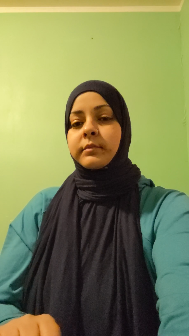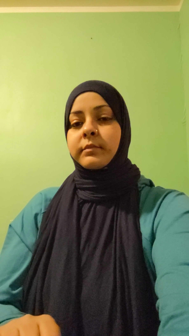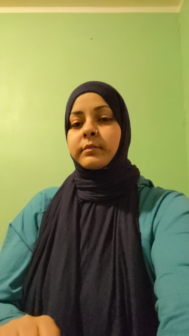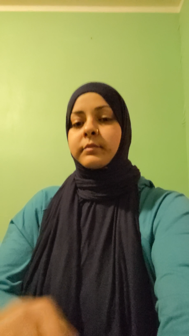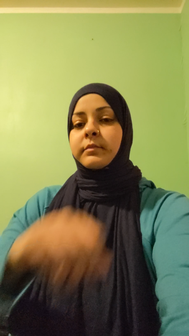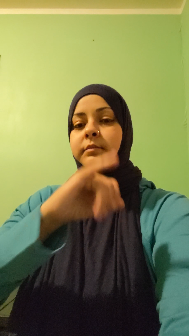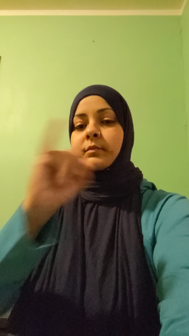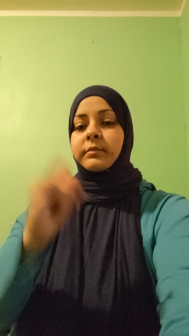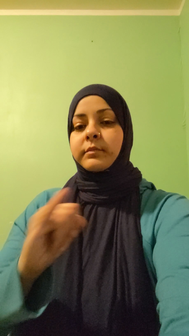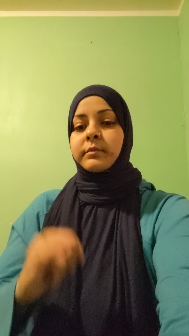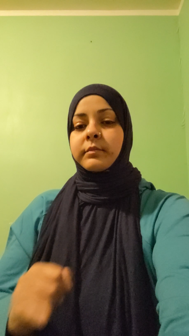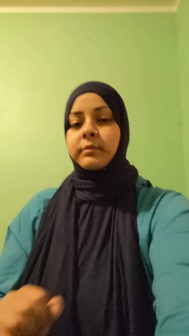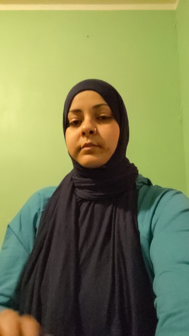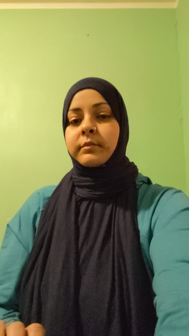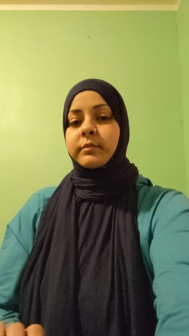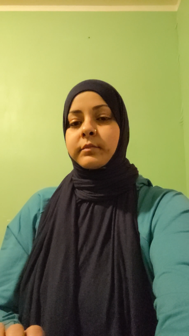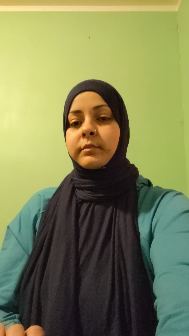draw